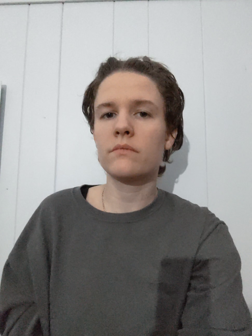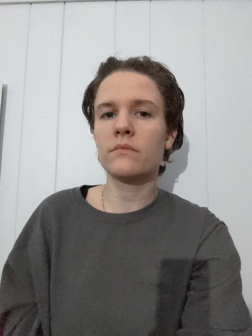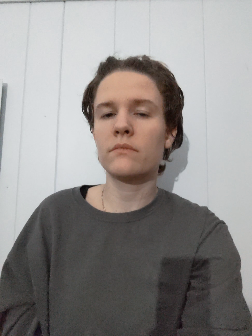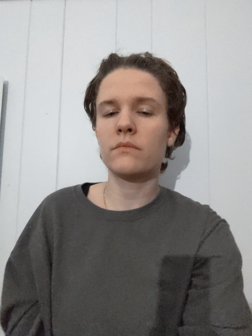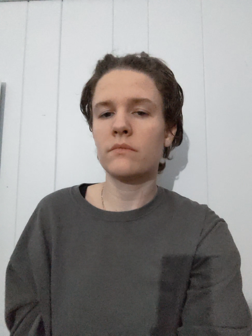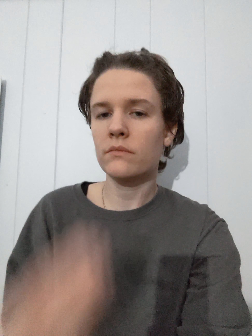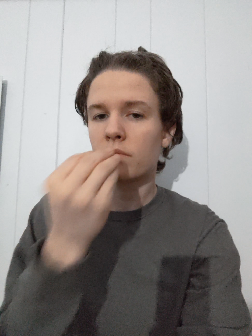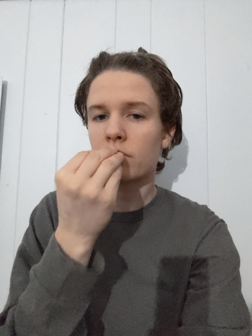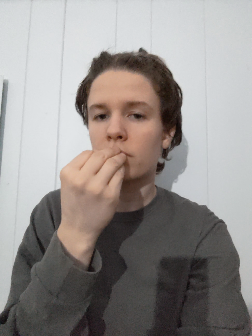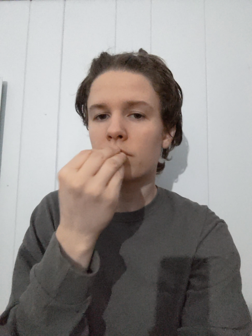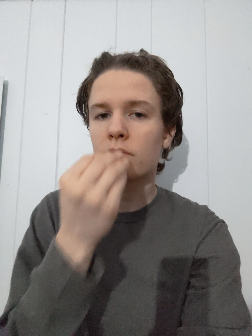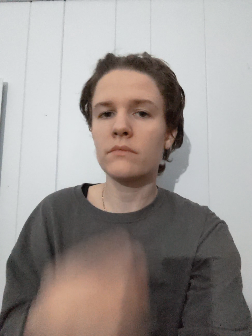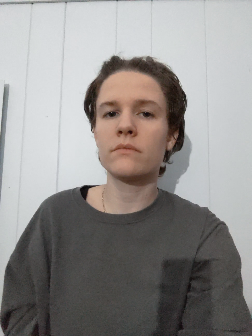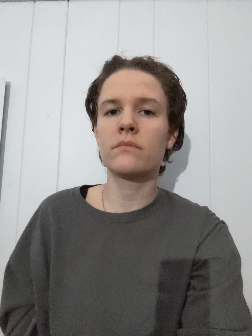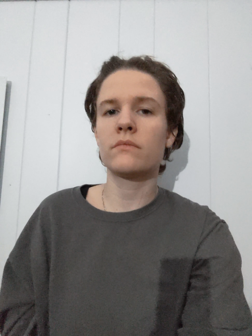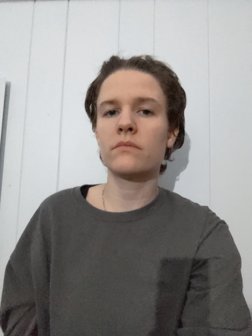food